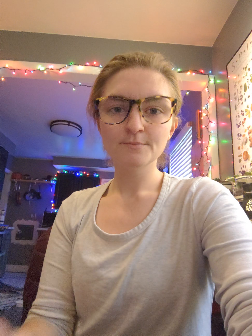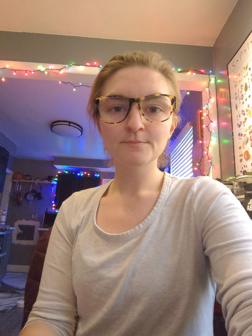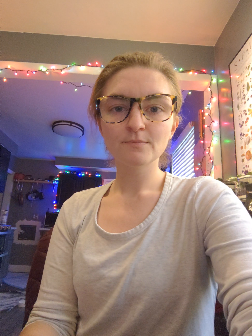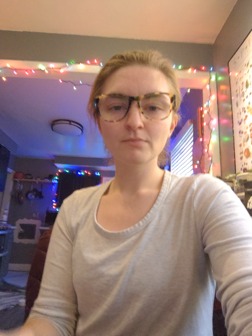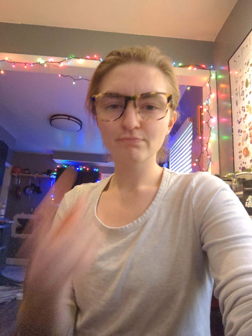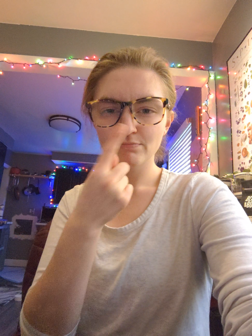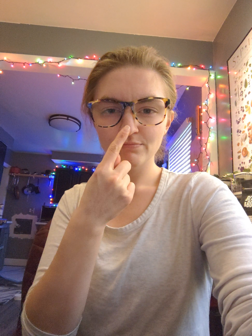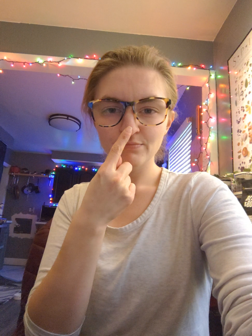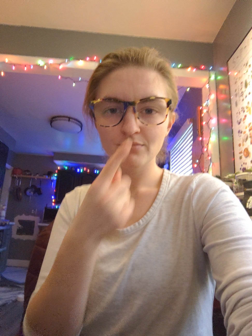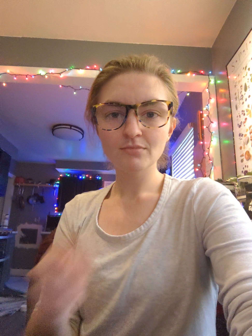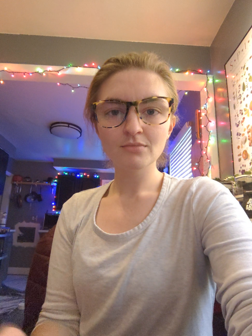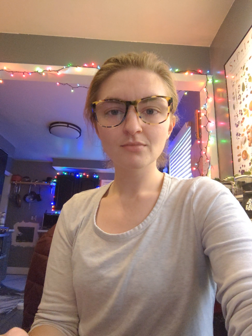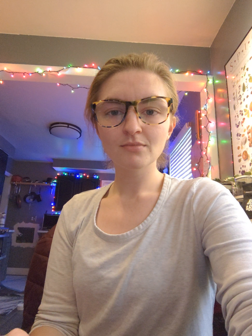nose